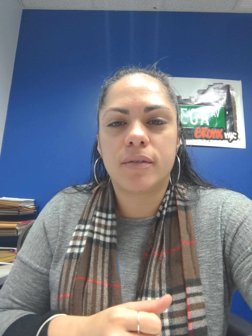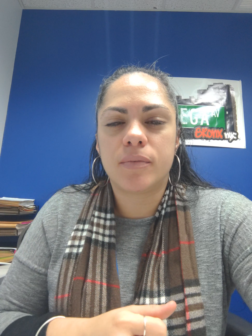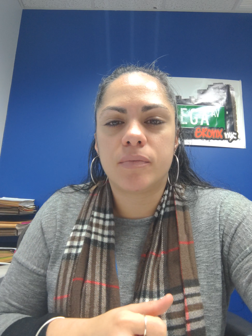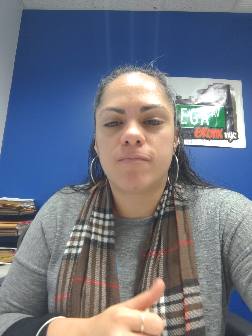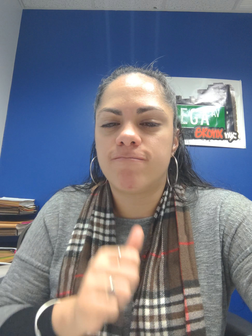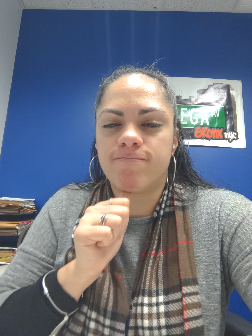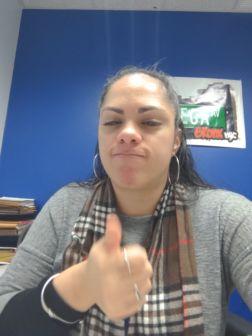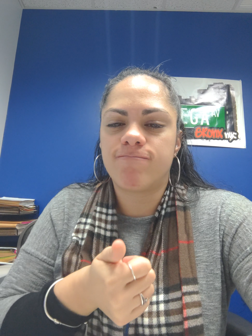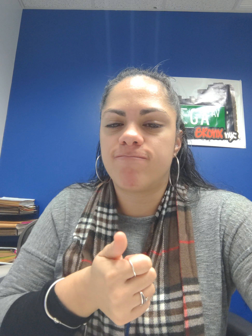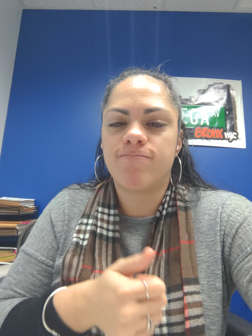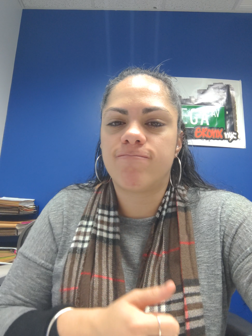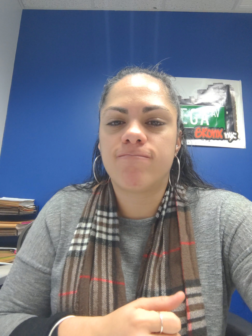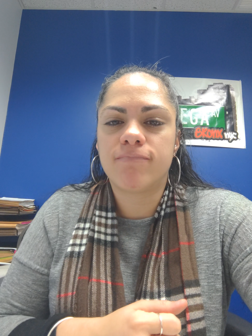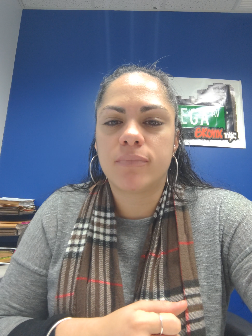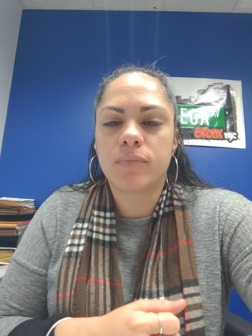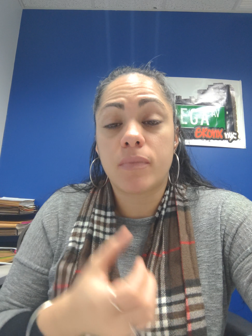not